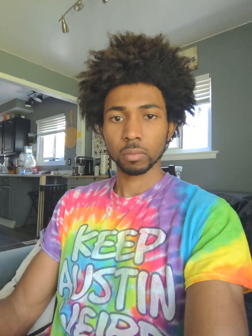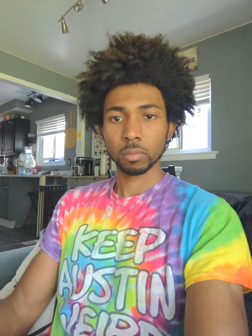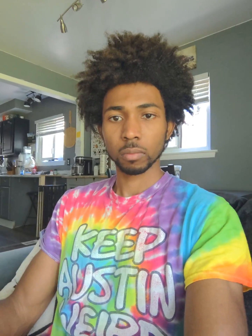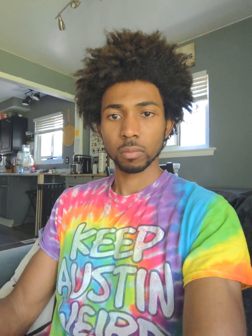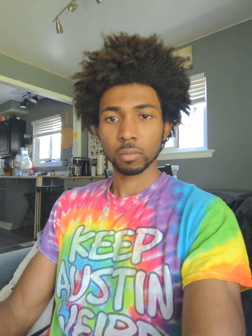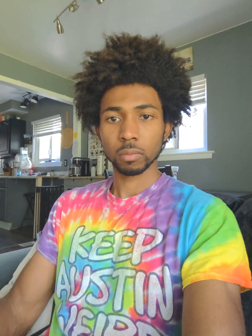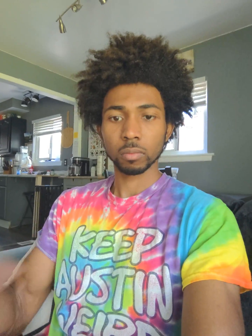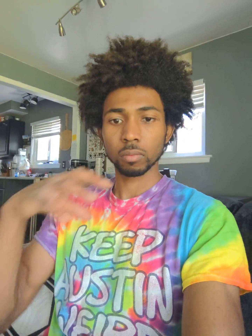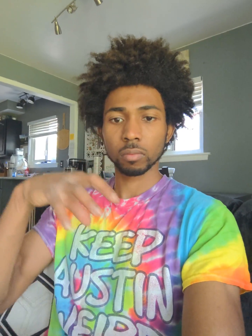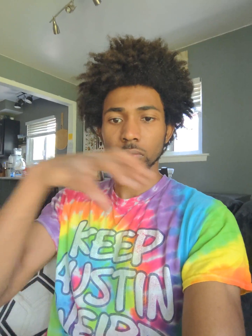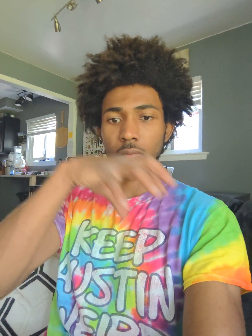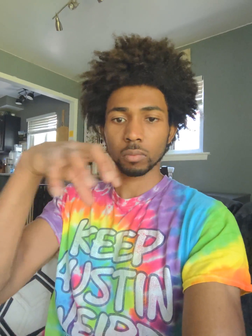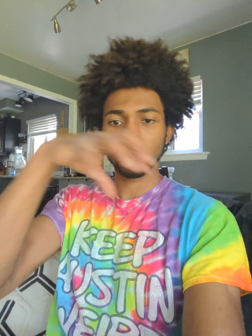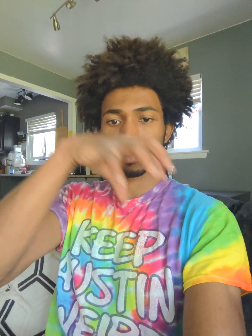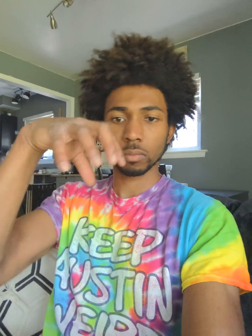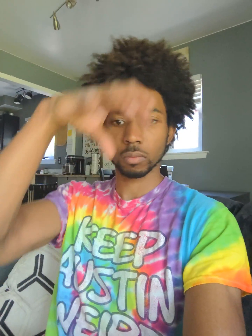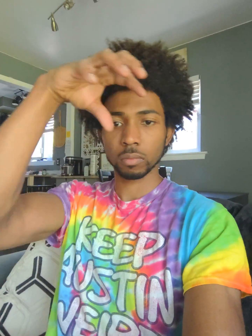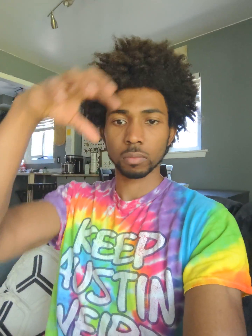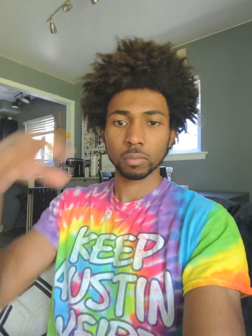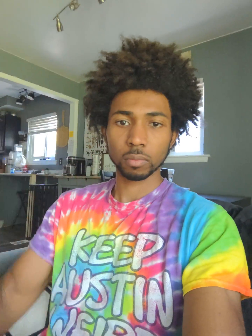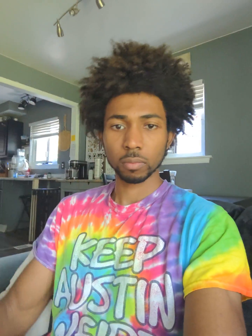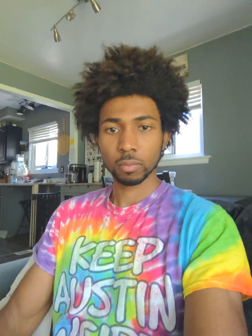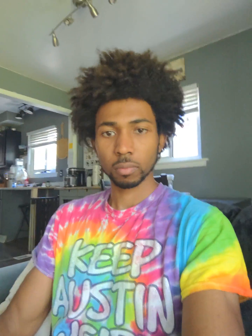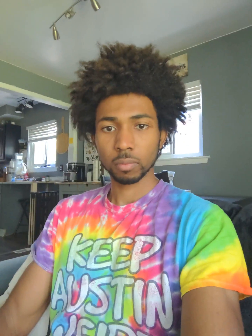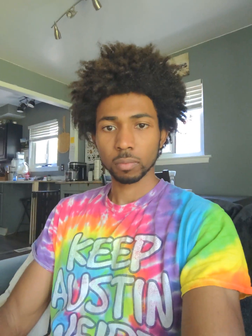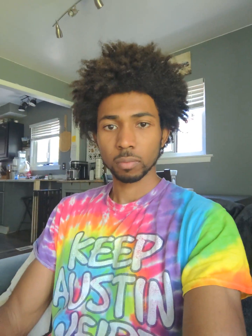block